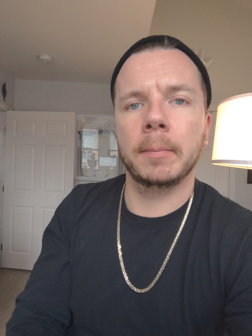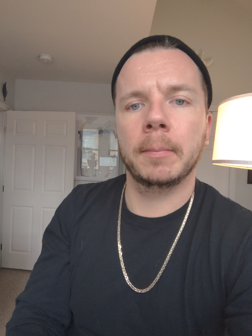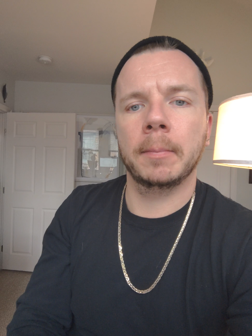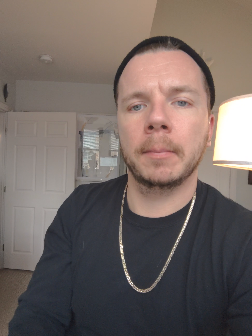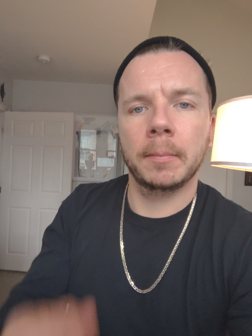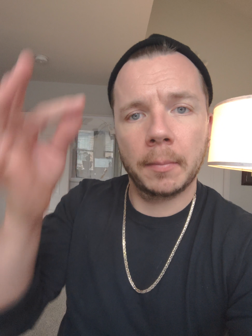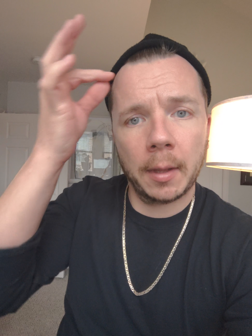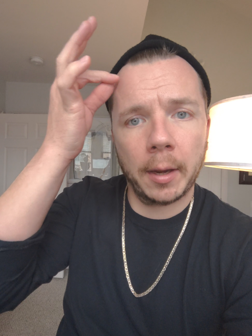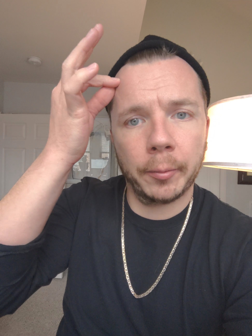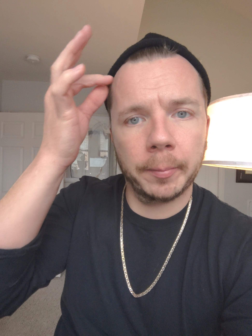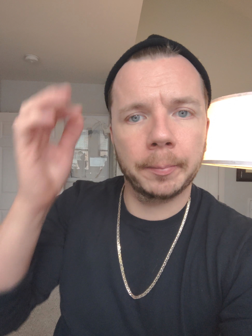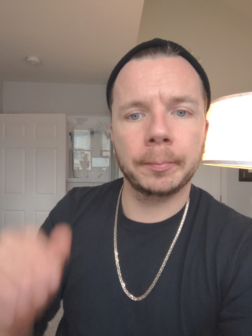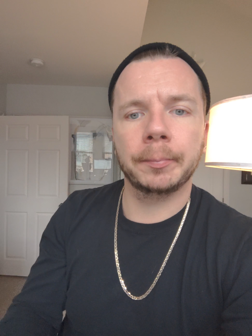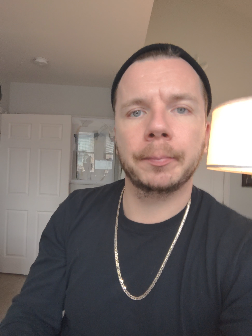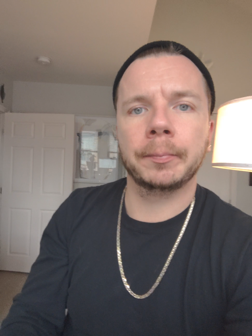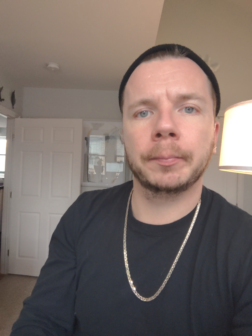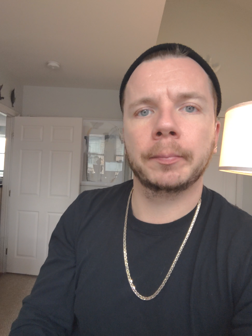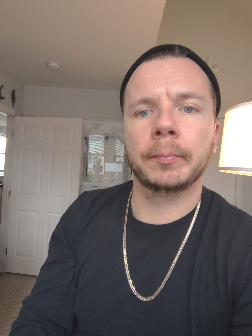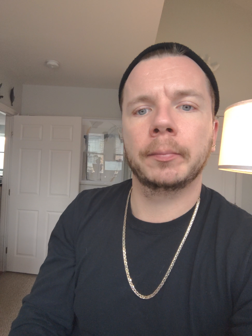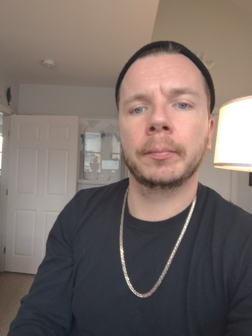hair